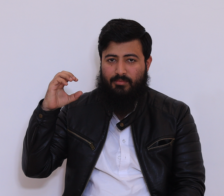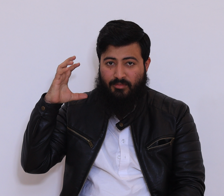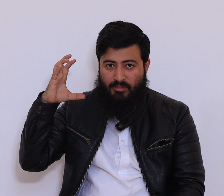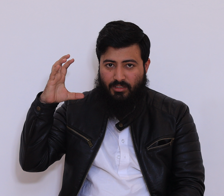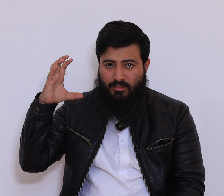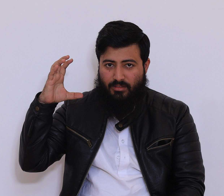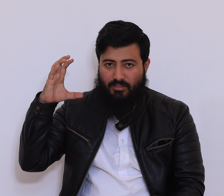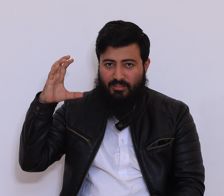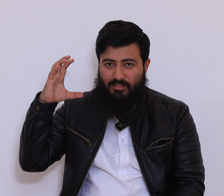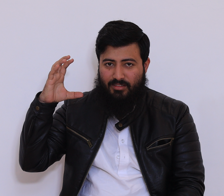stiff